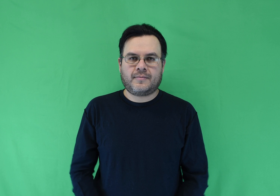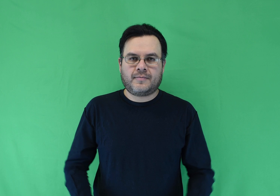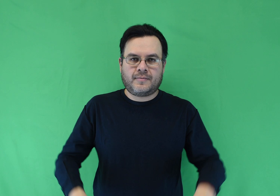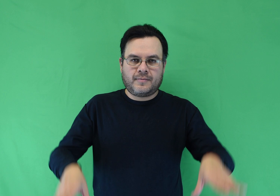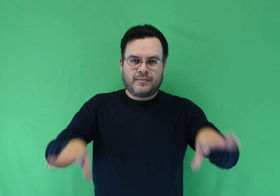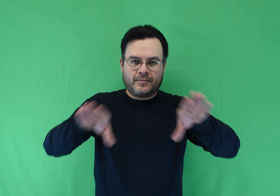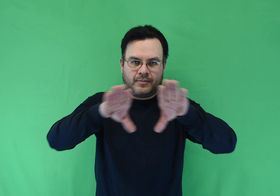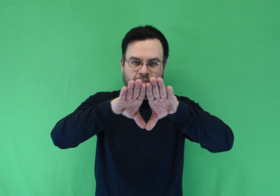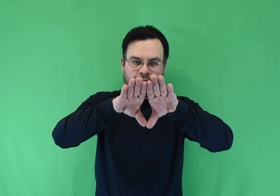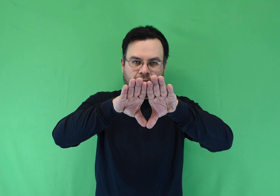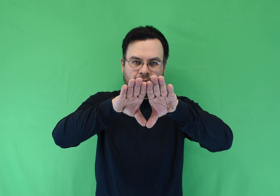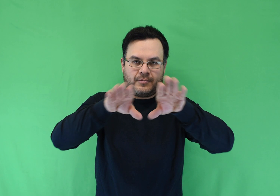cómo